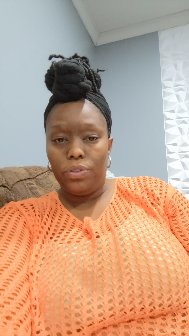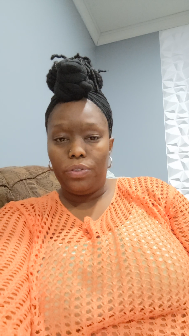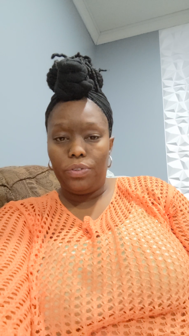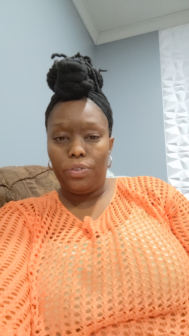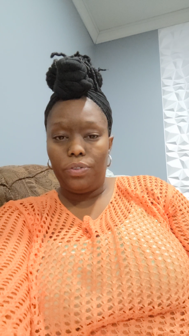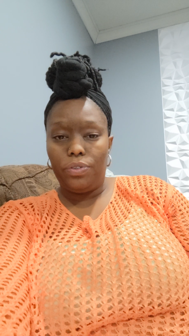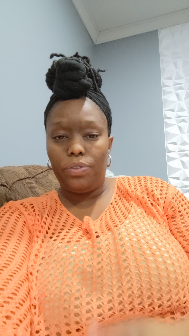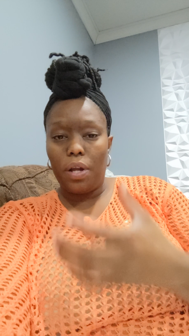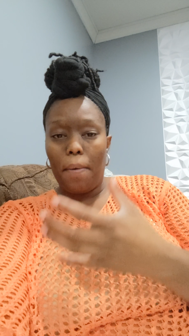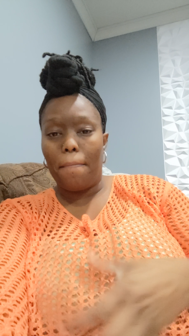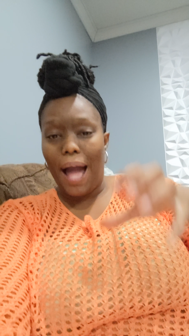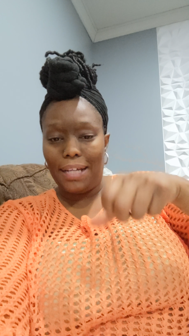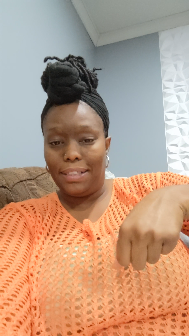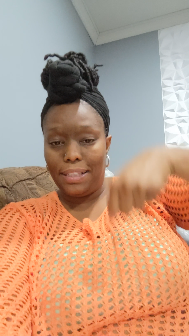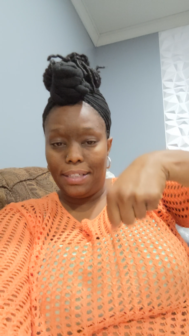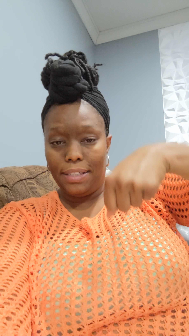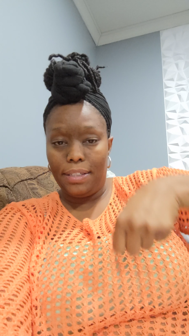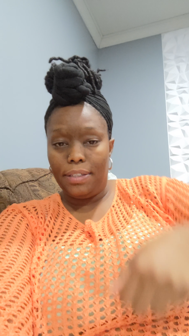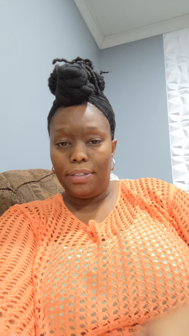basket